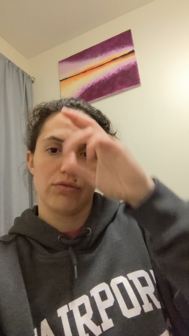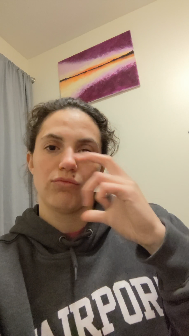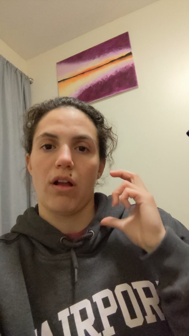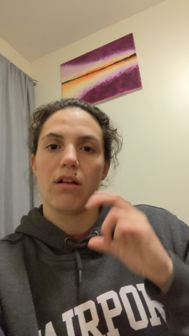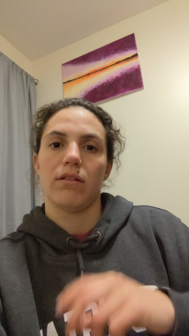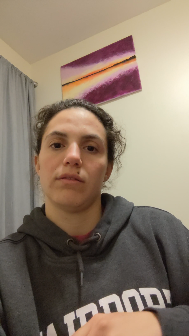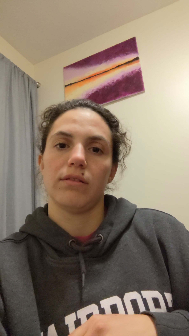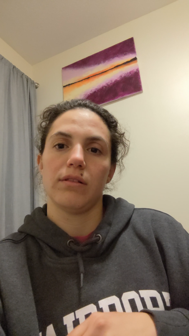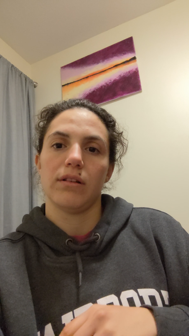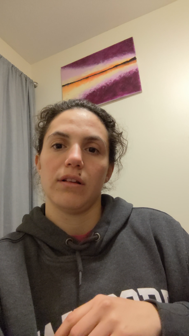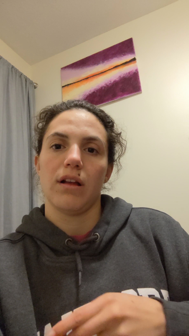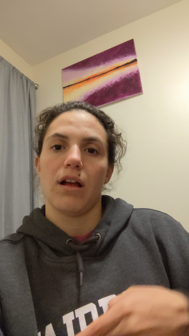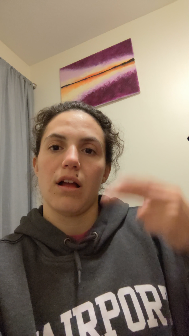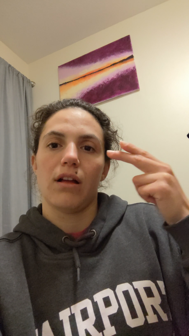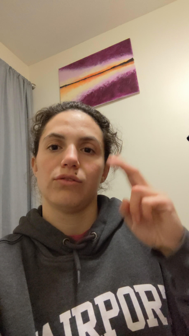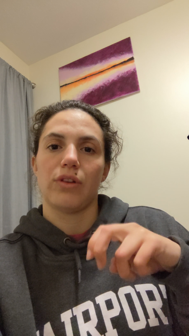high chair